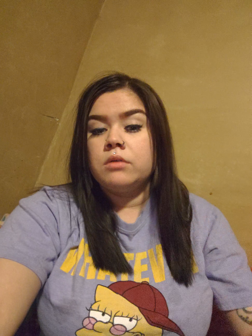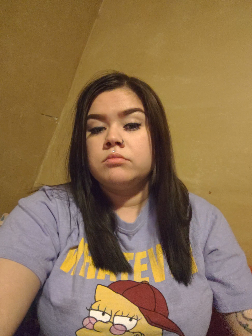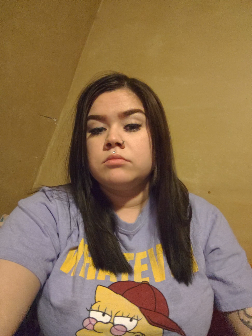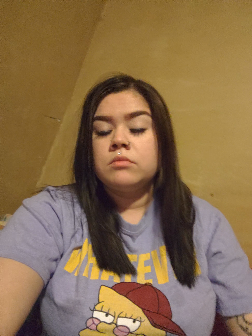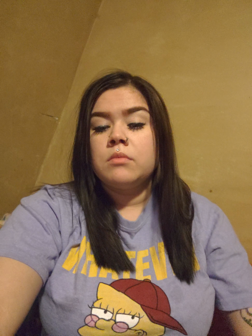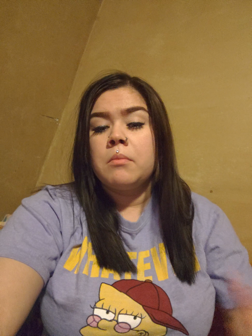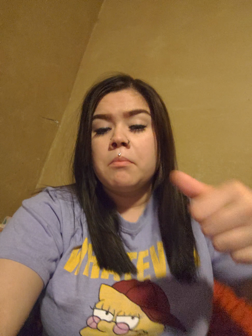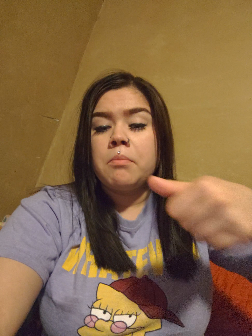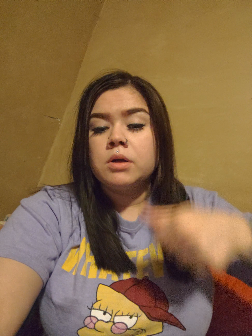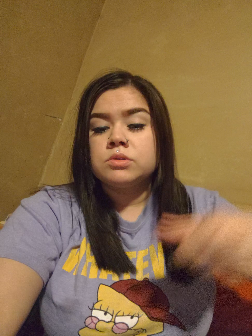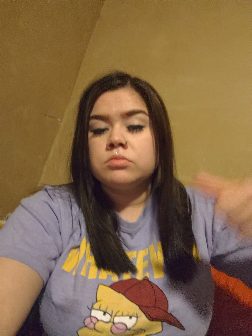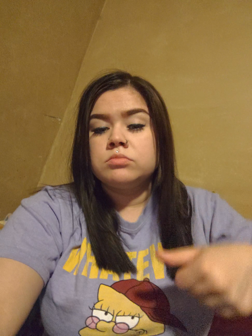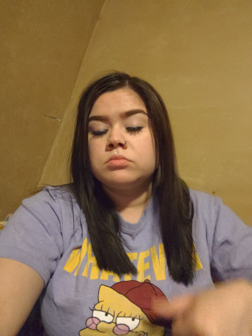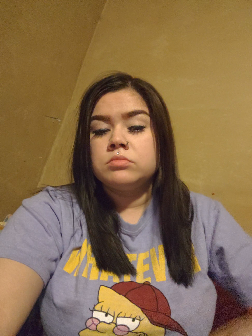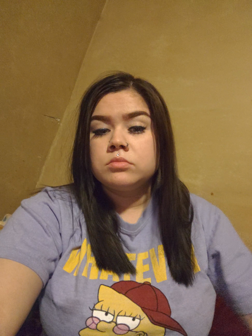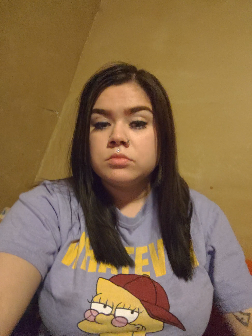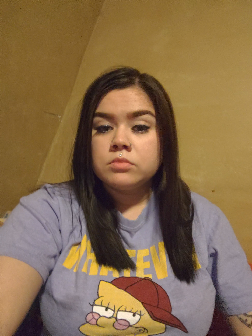puzzle